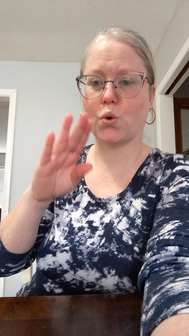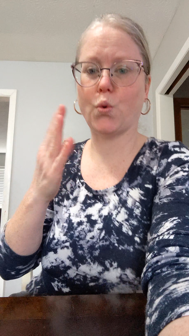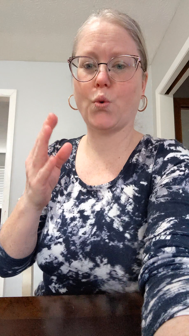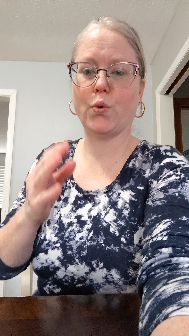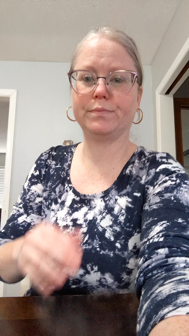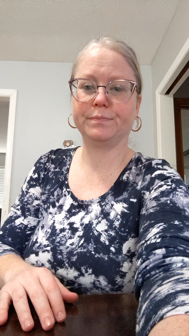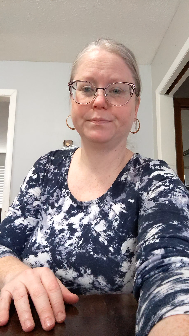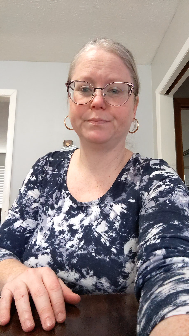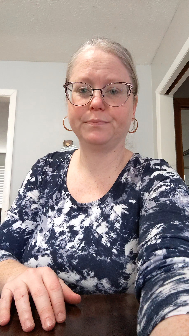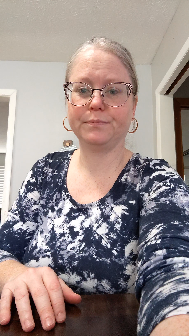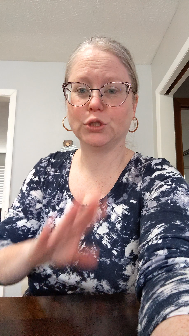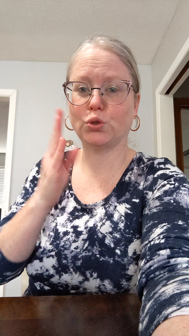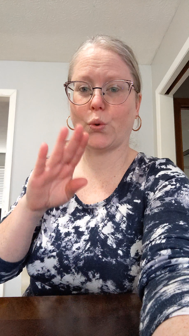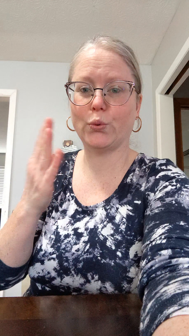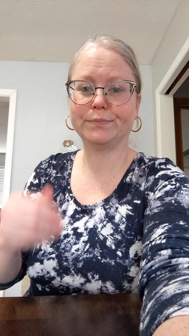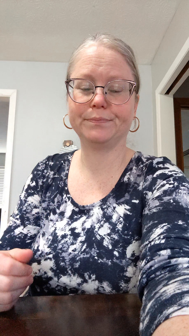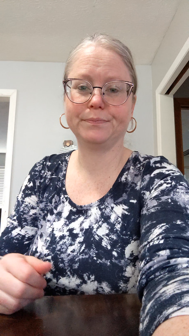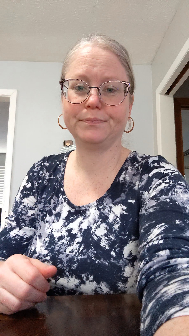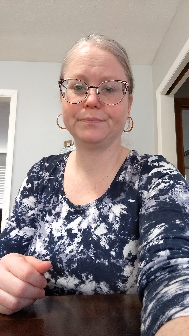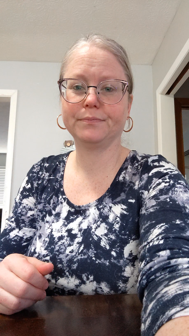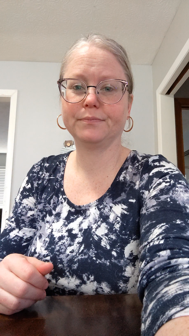door